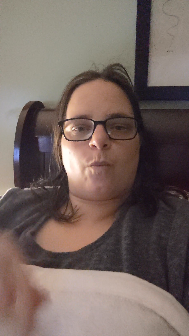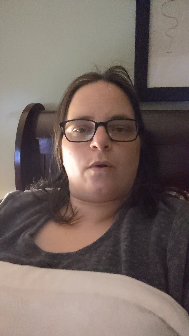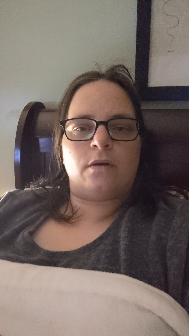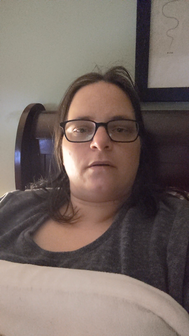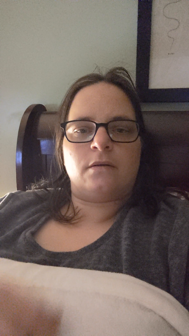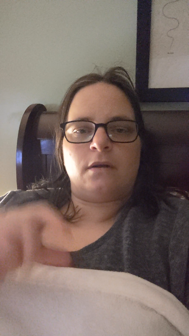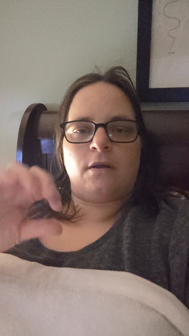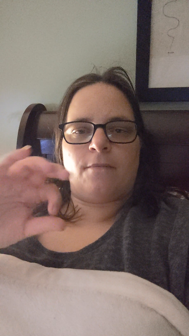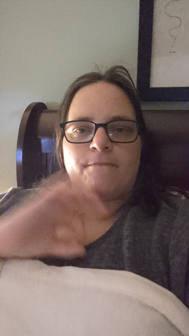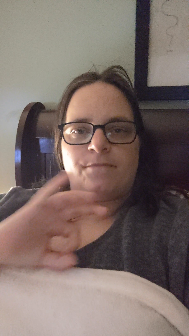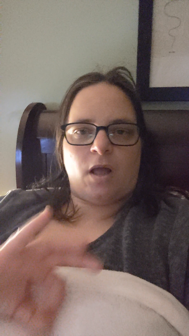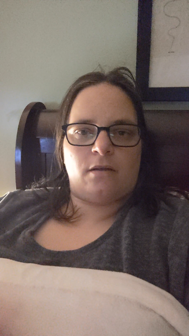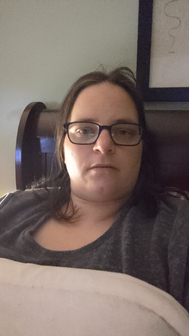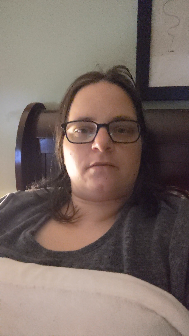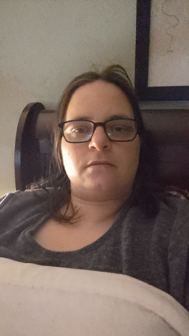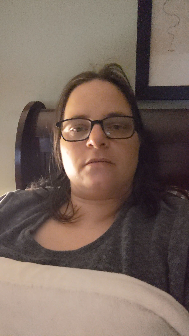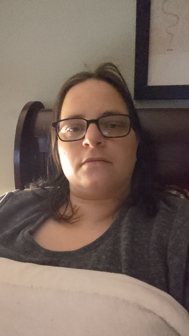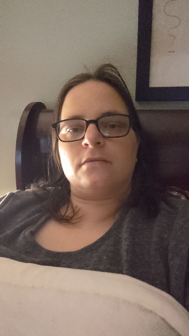button